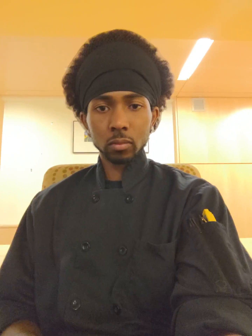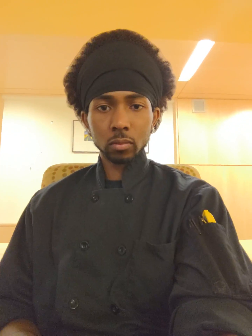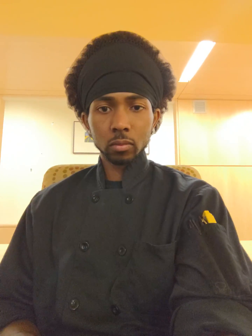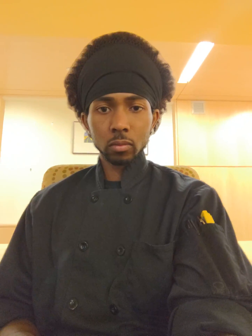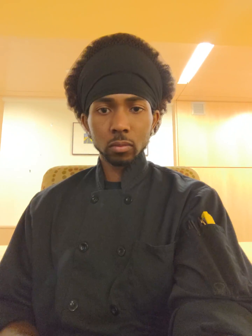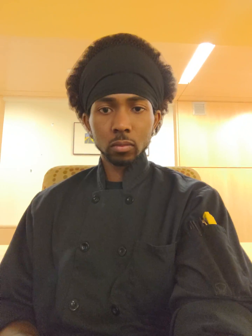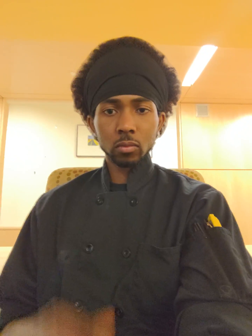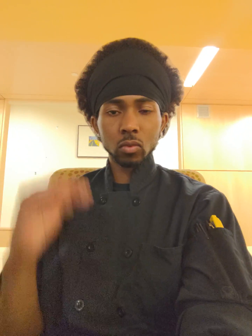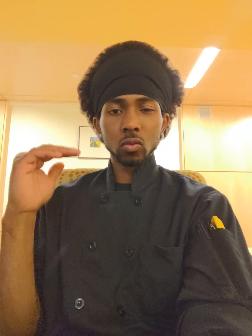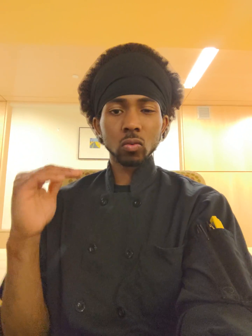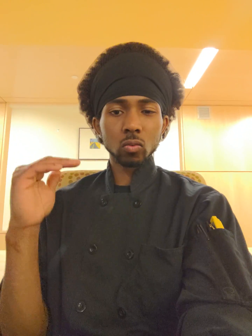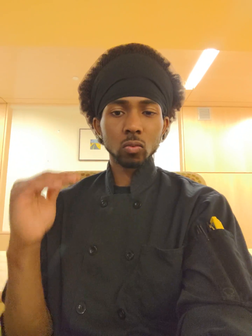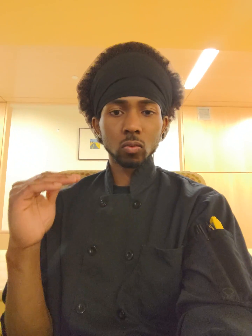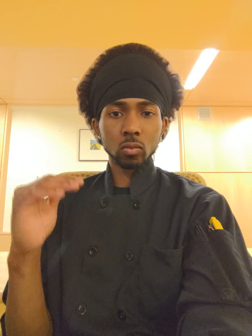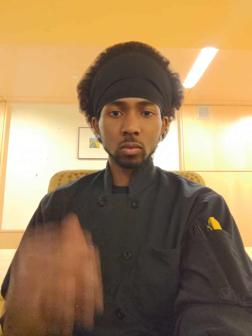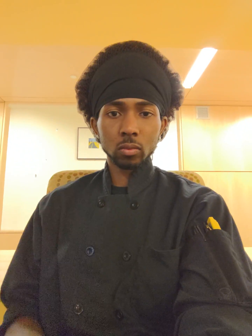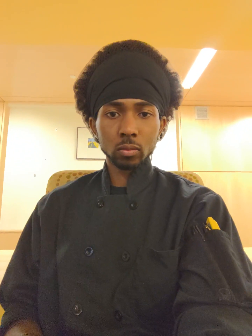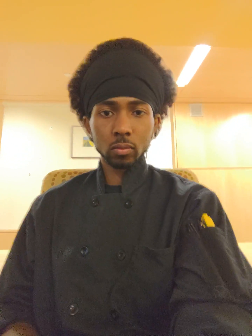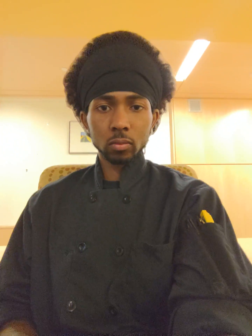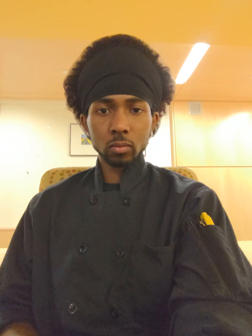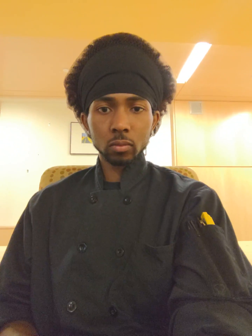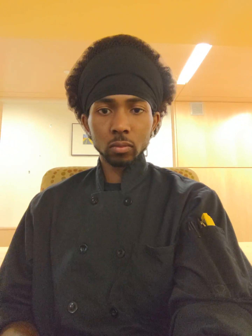short